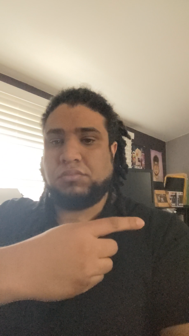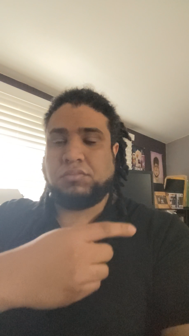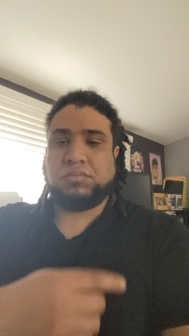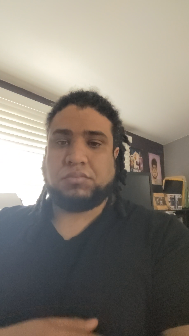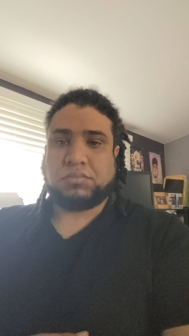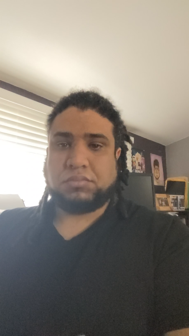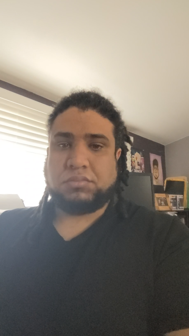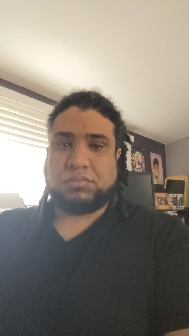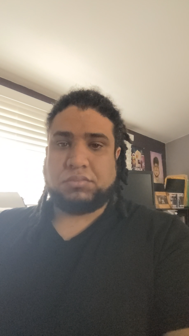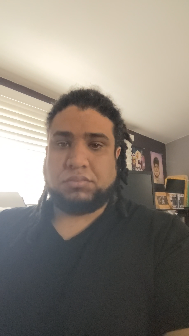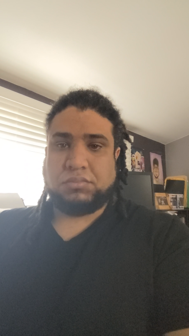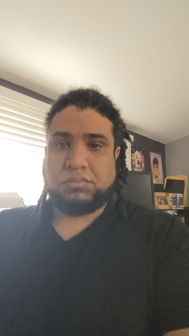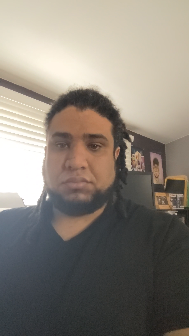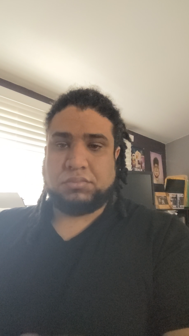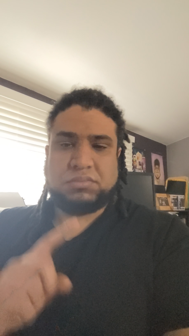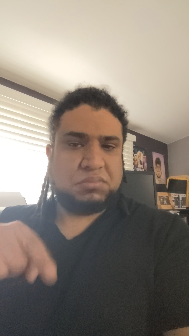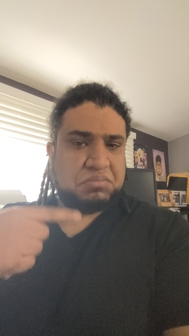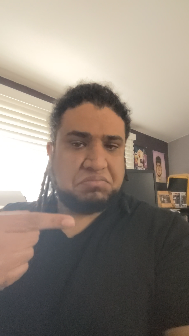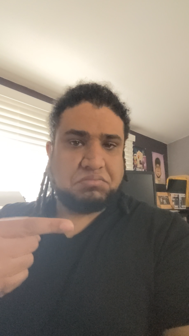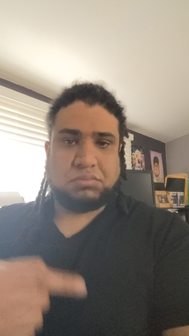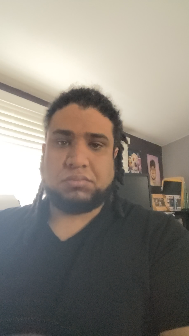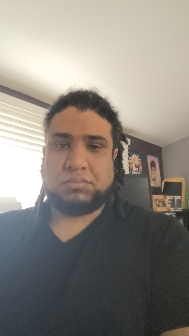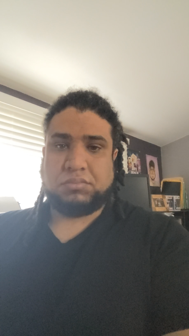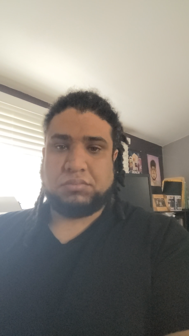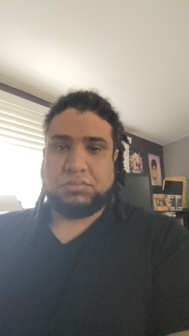about